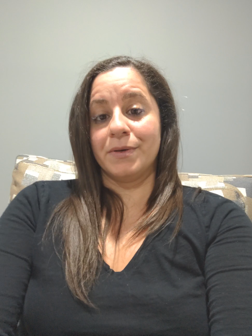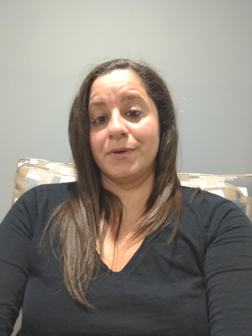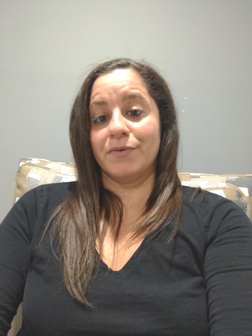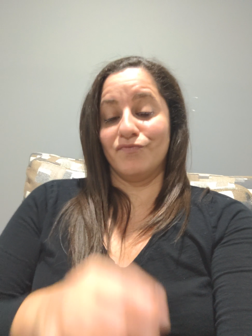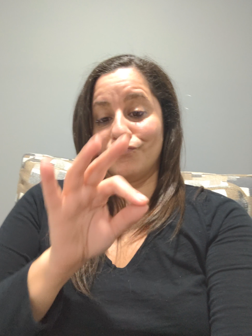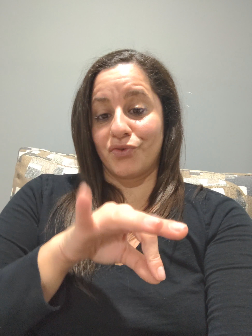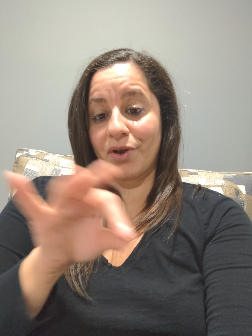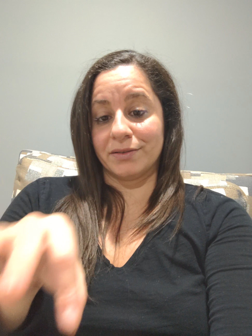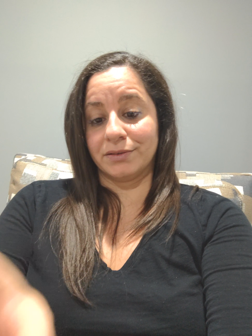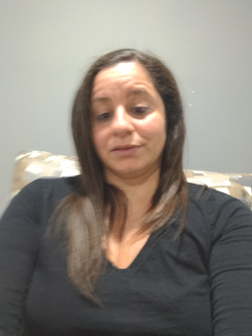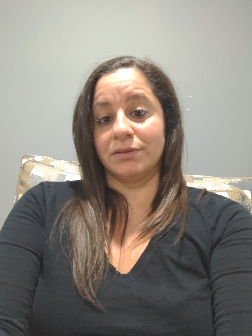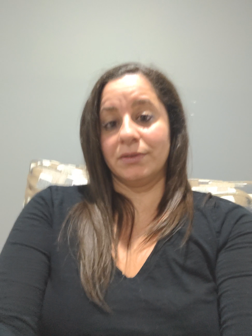french fries